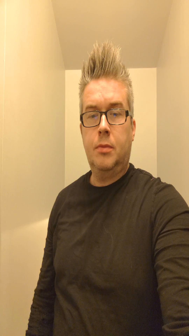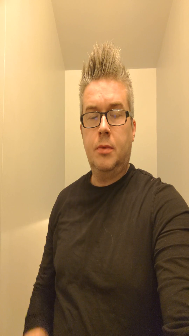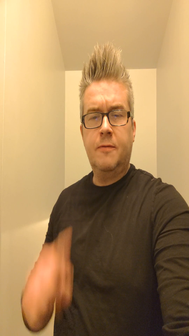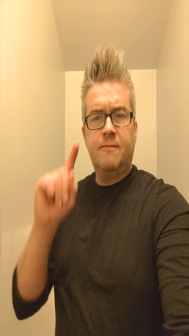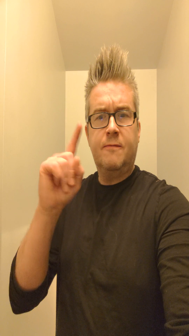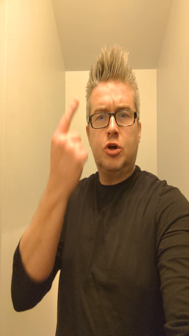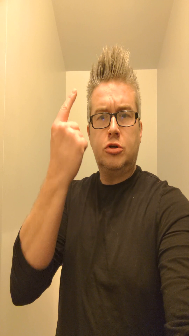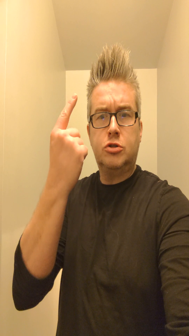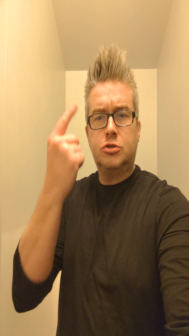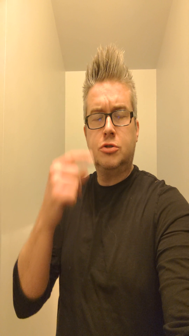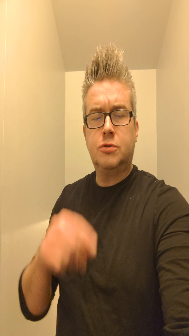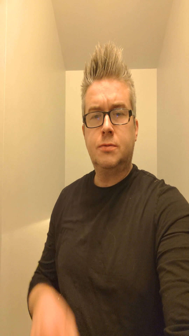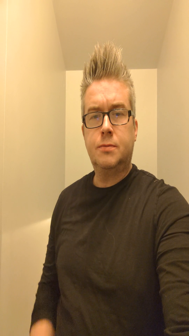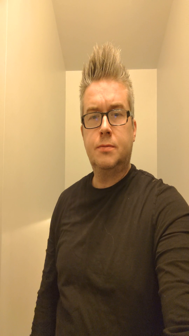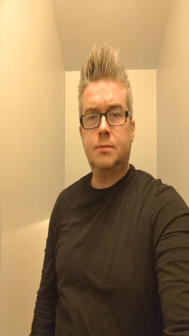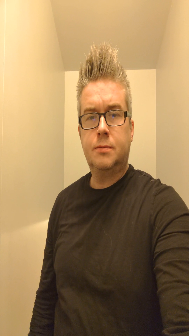first